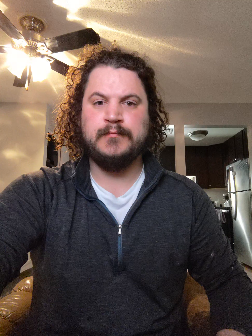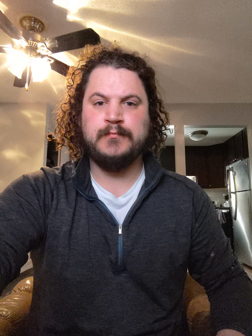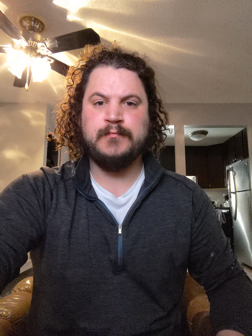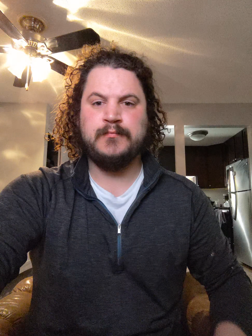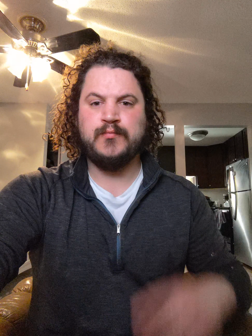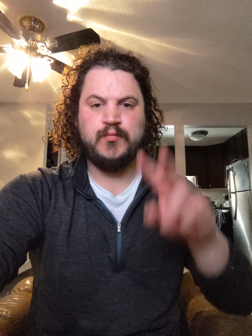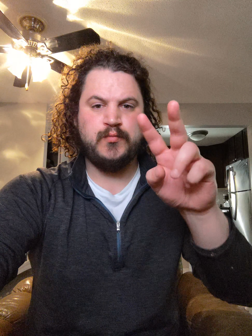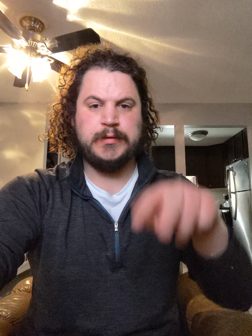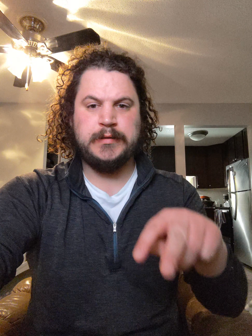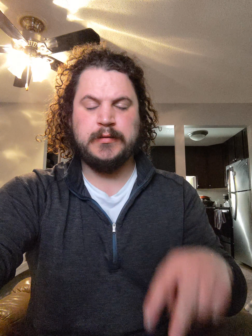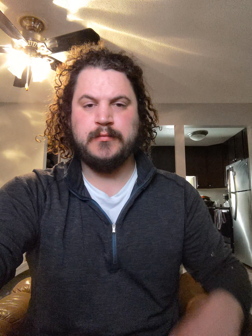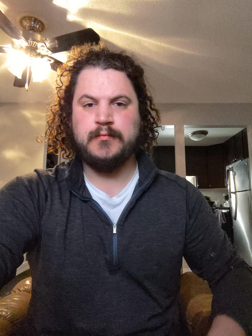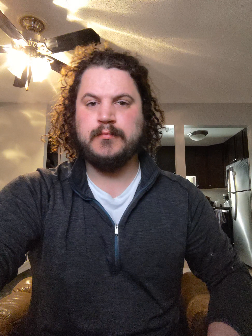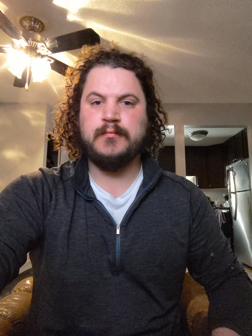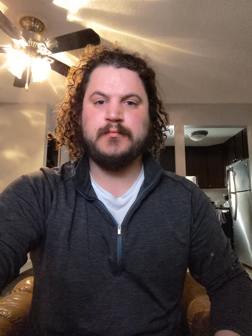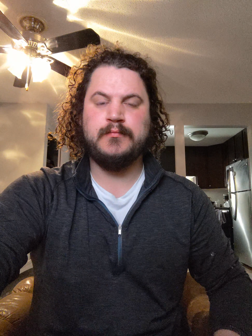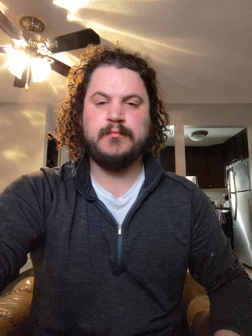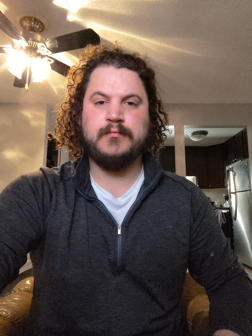read